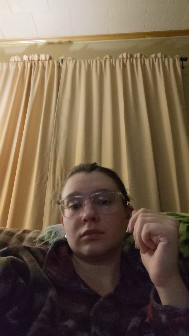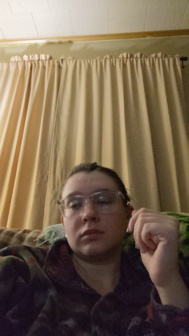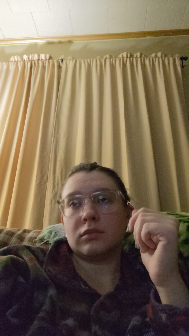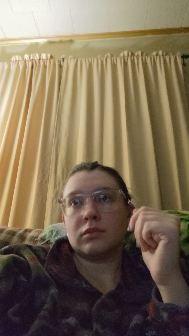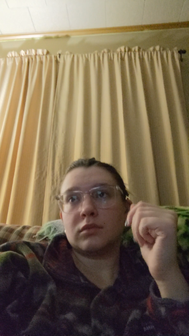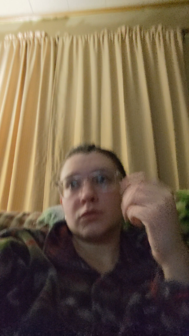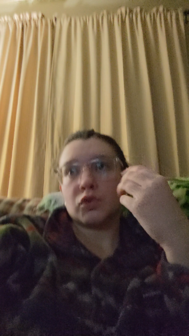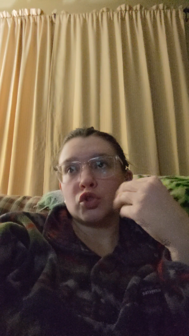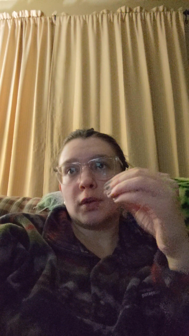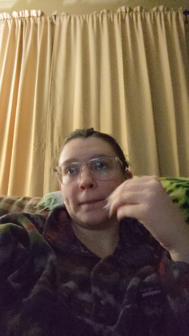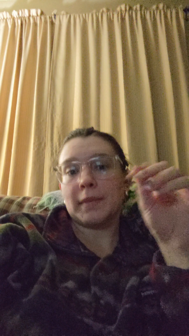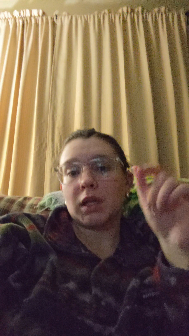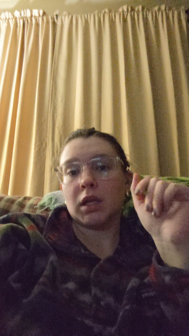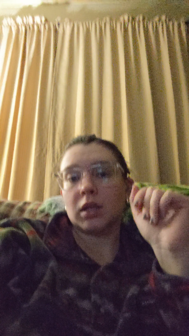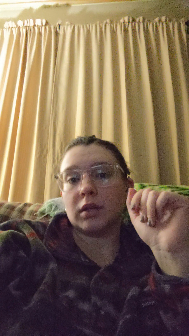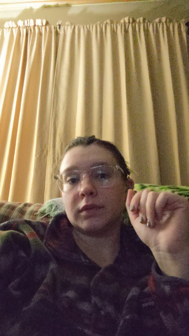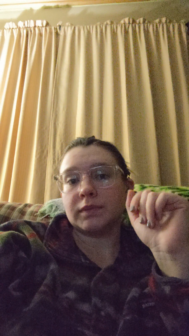shopping